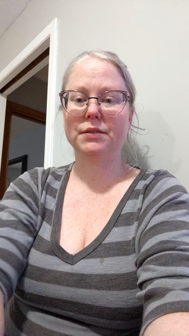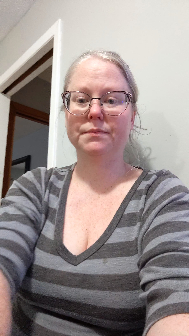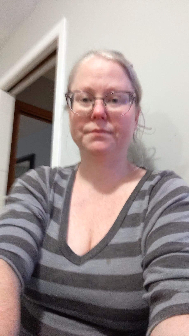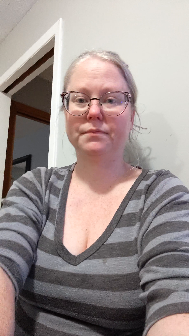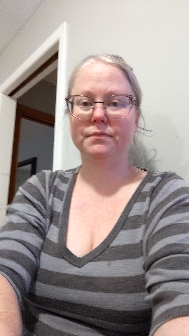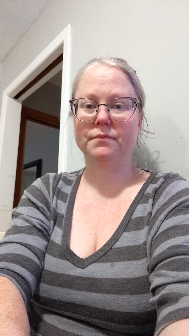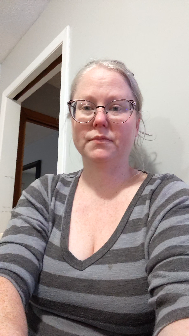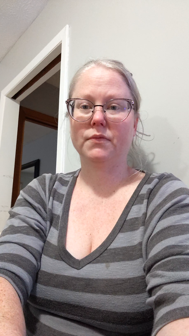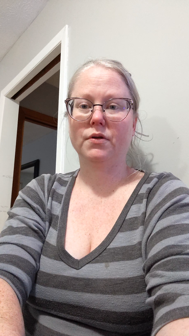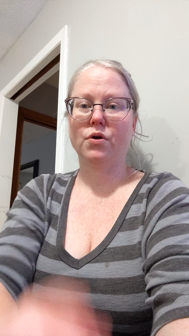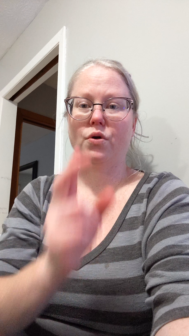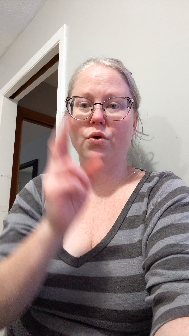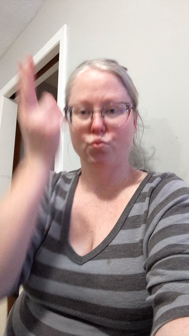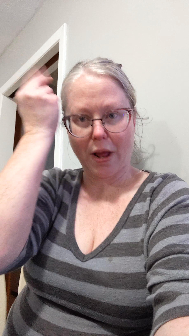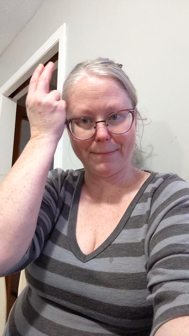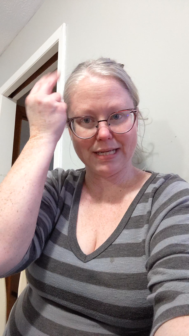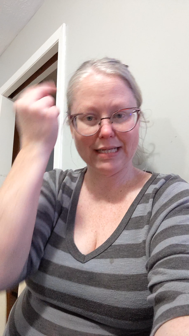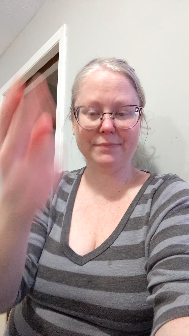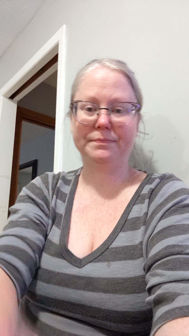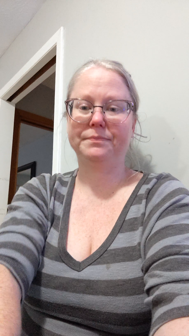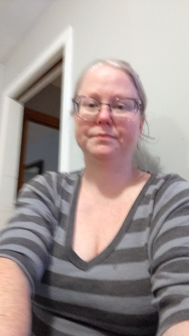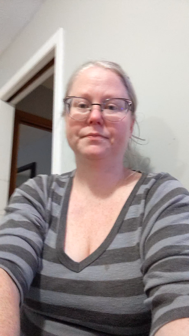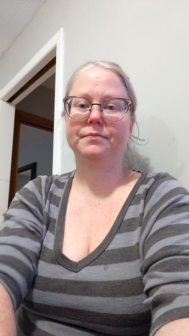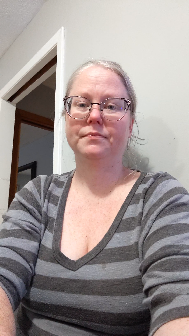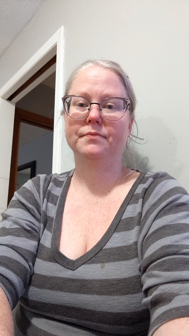rabbit